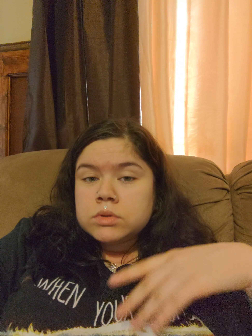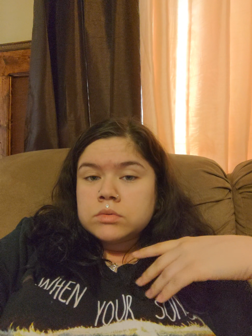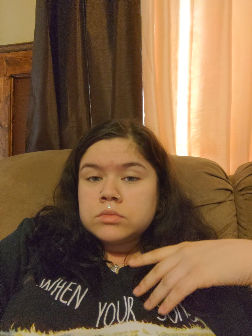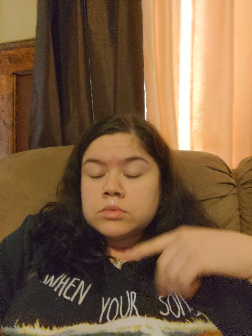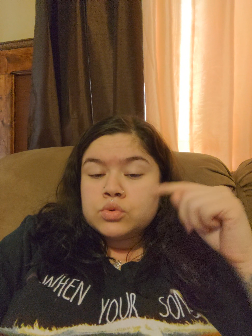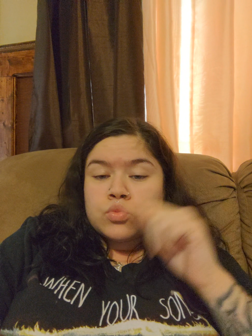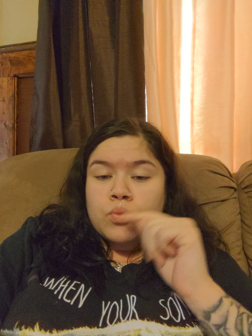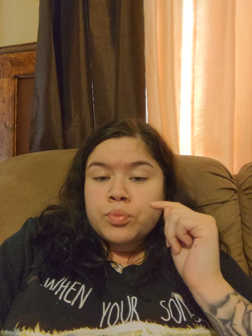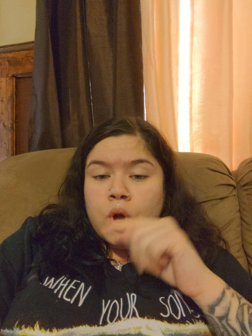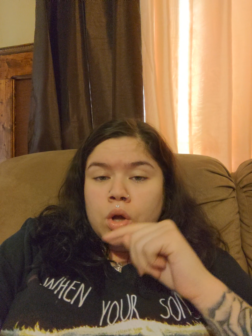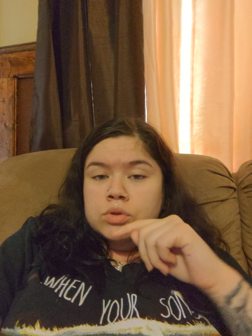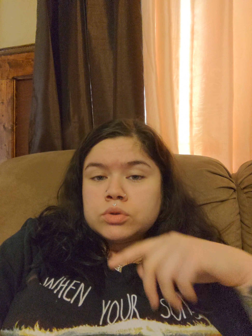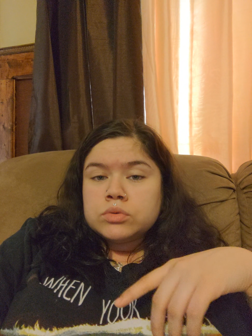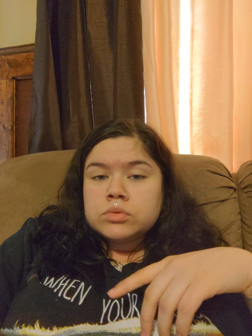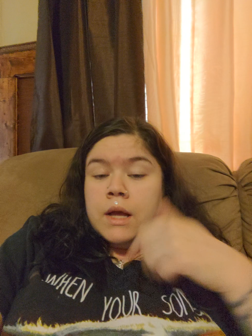toothbrush